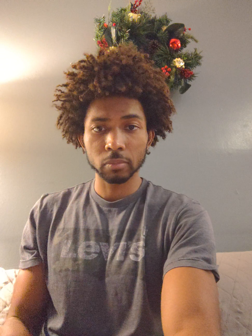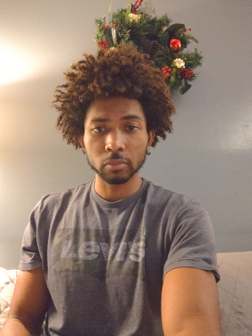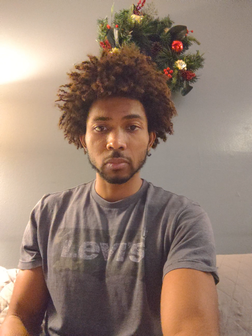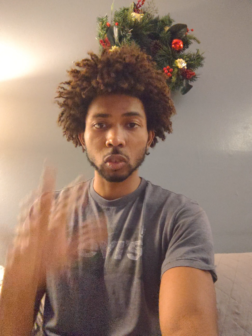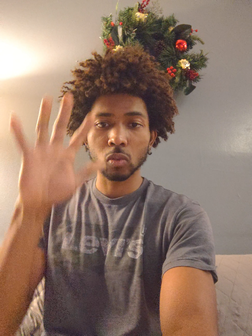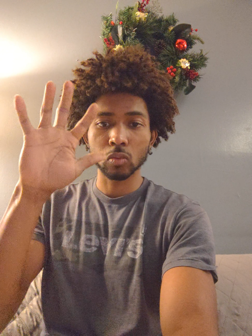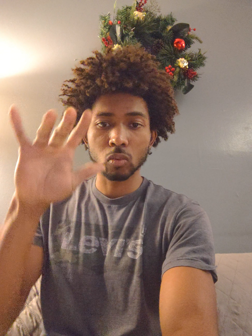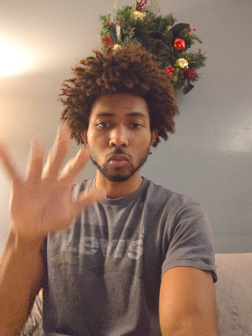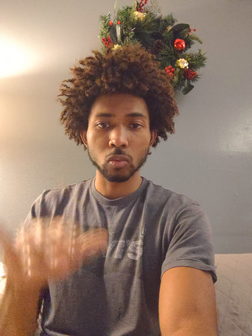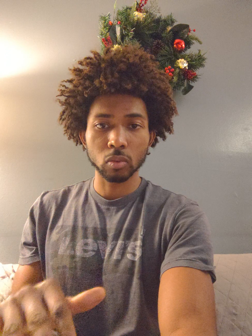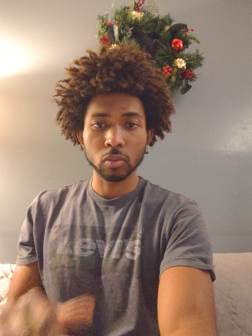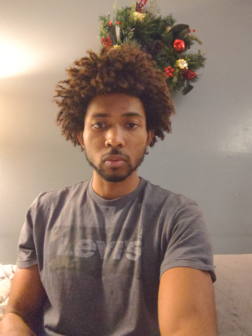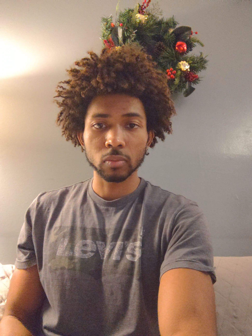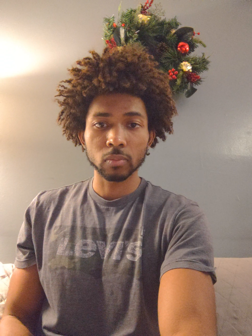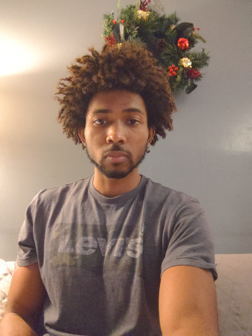snow